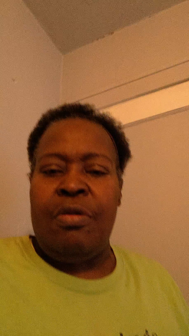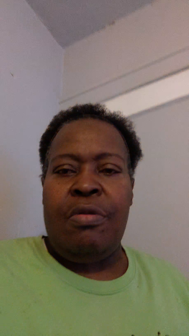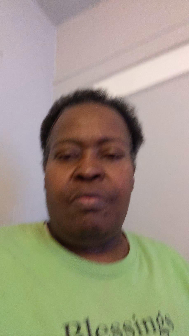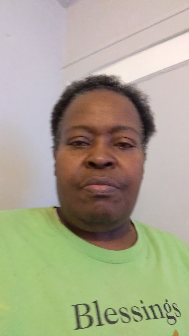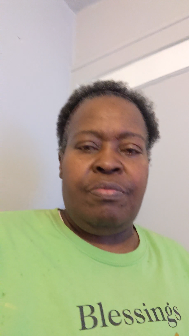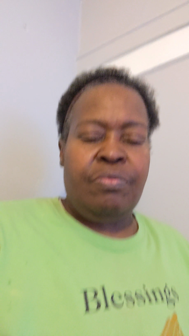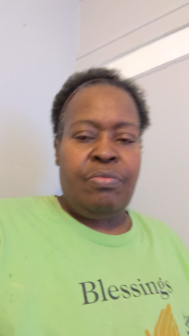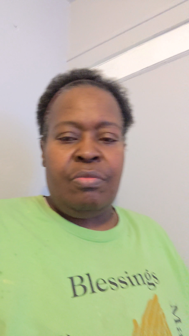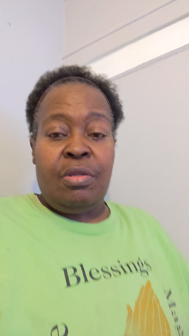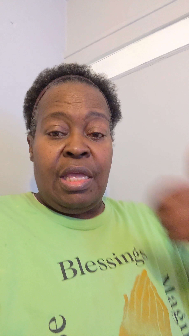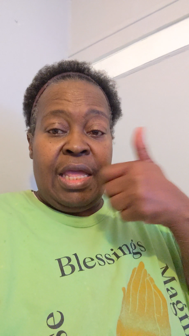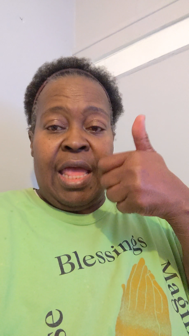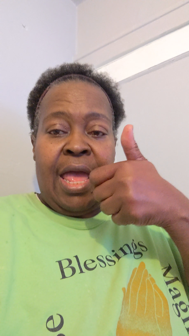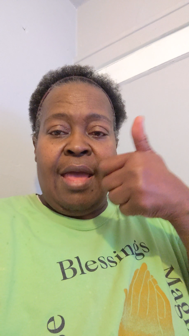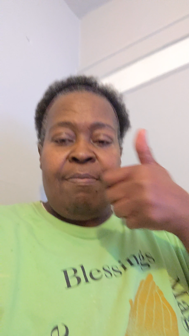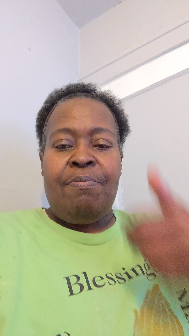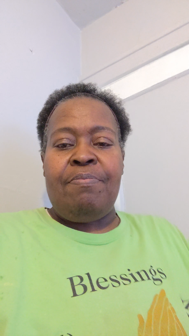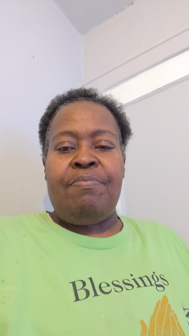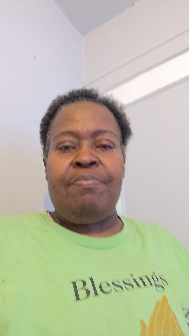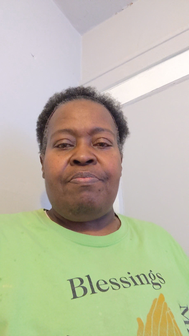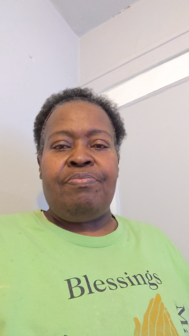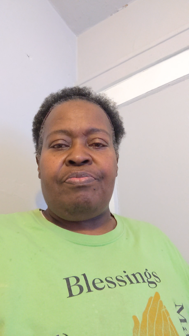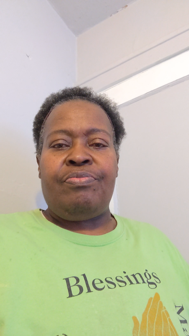game